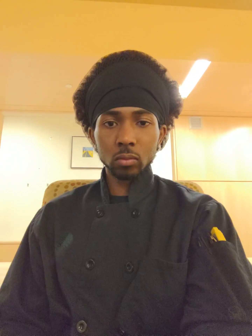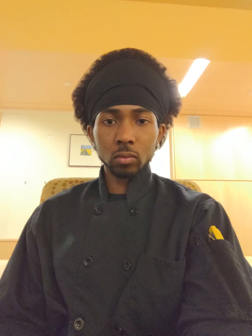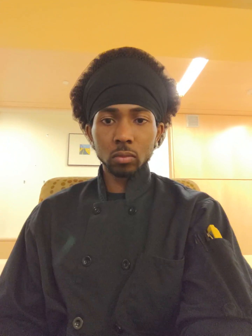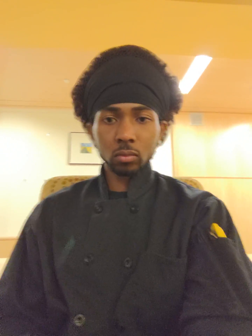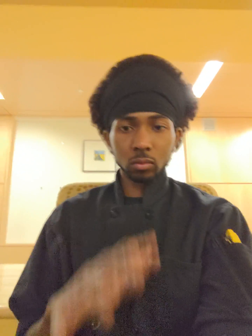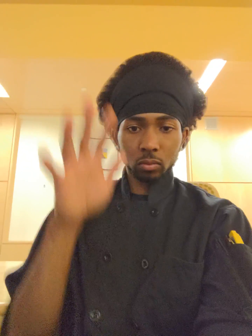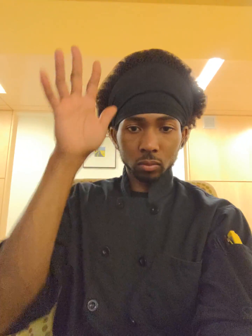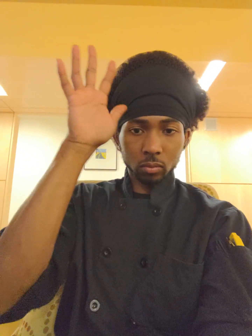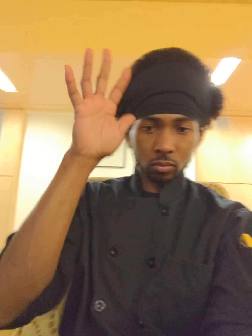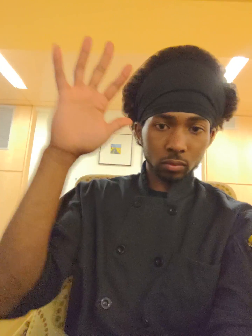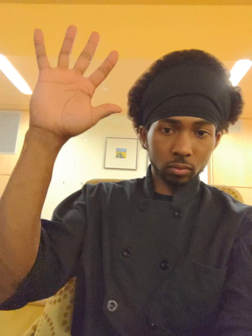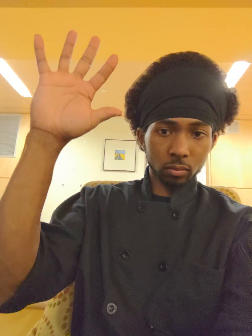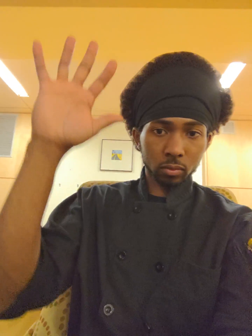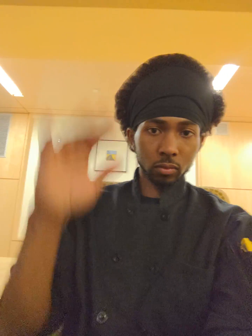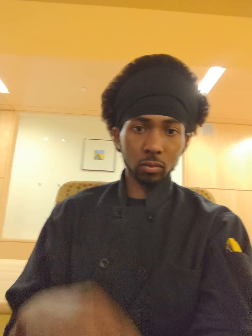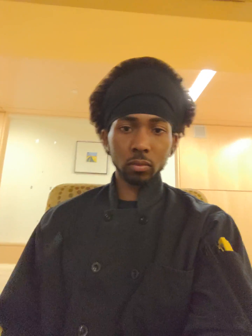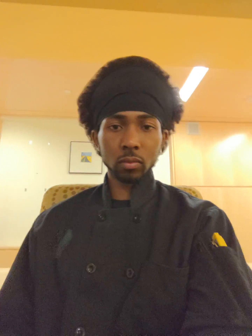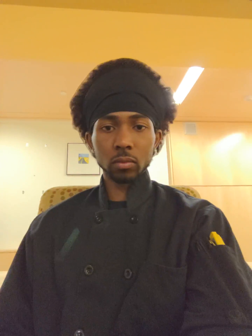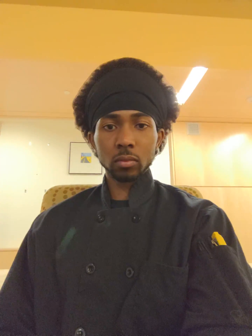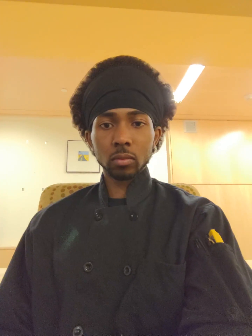moose